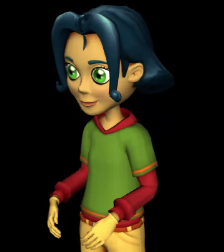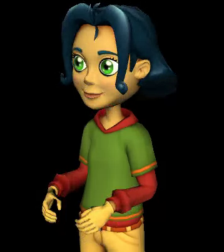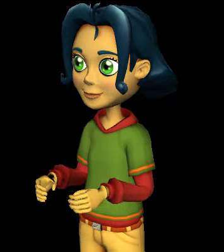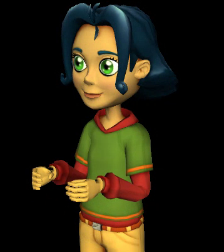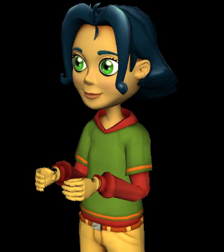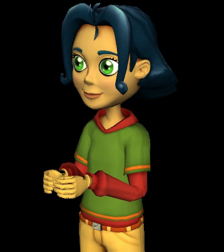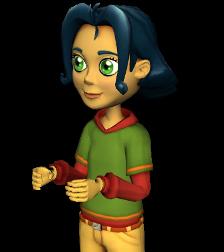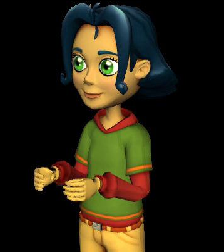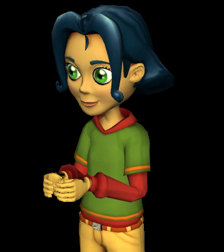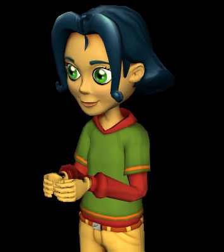يجتمع